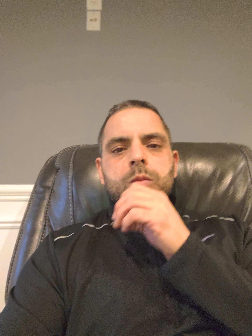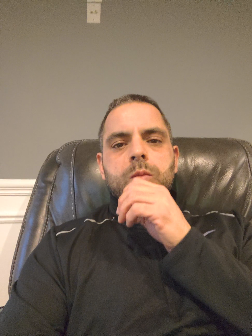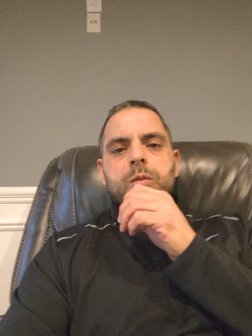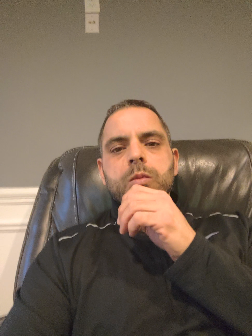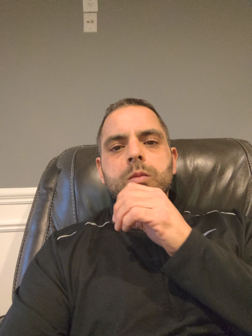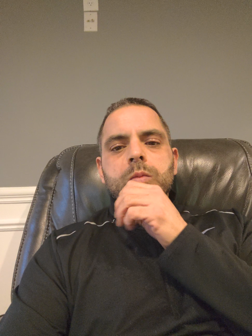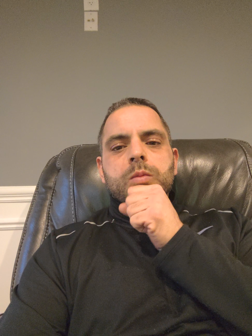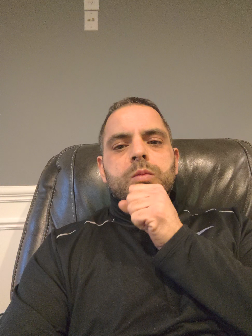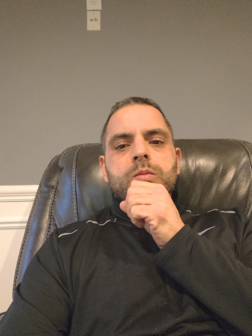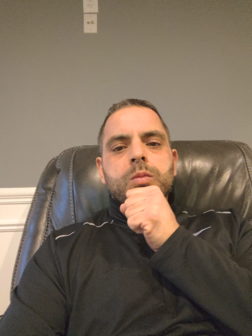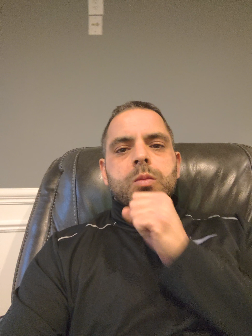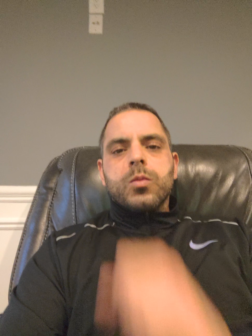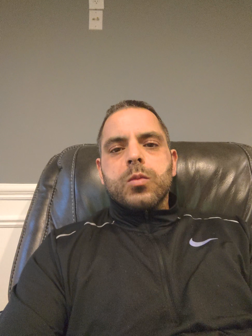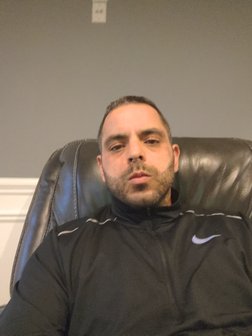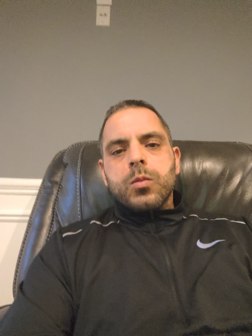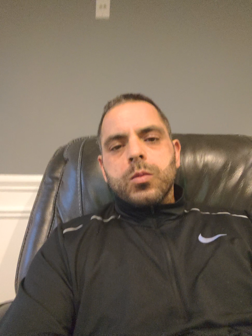orange